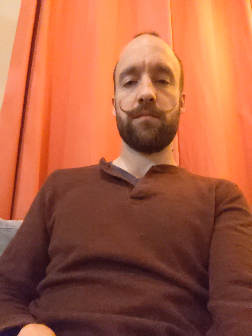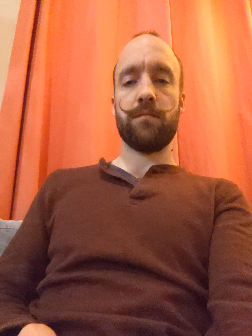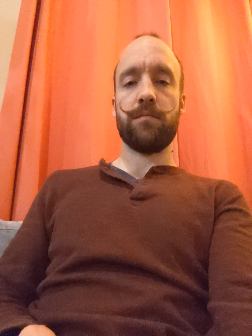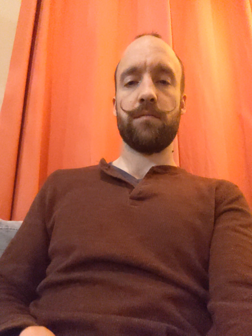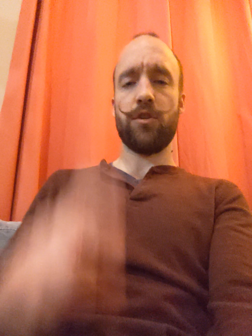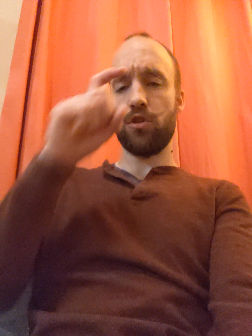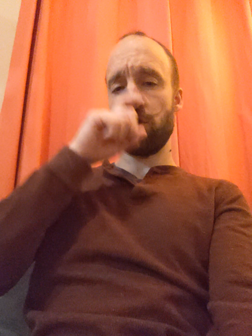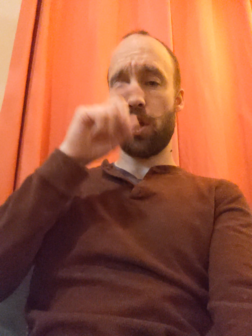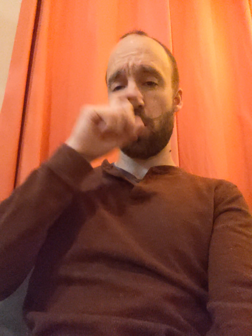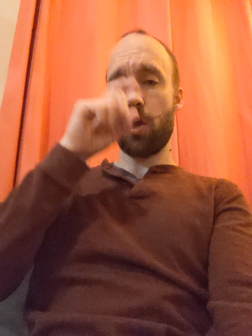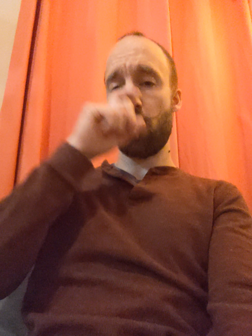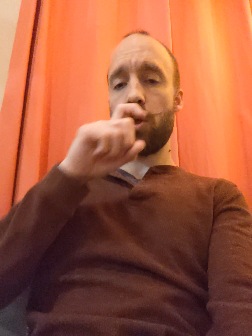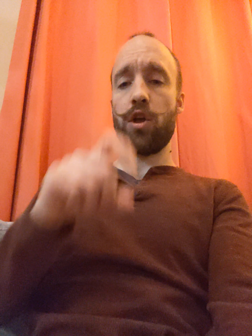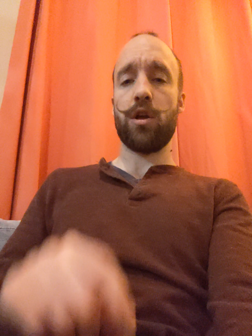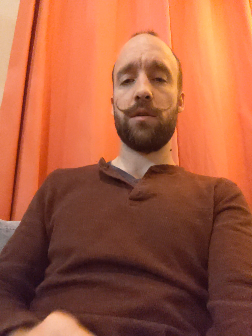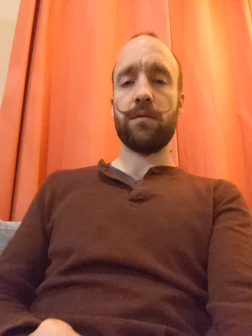doll